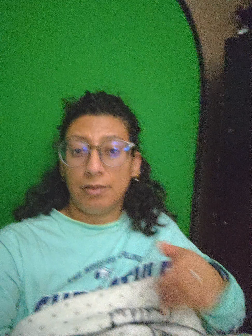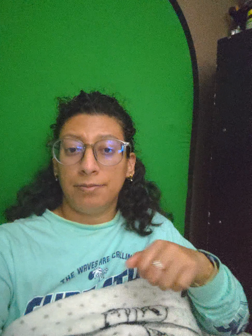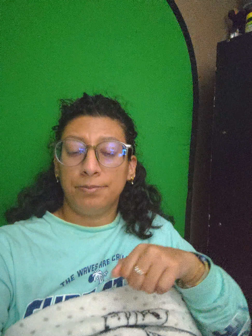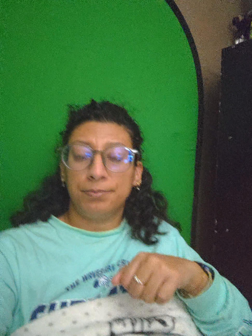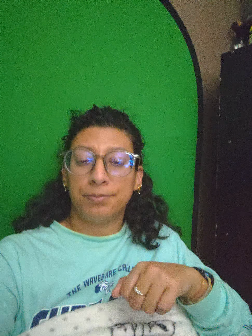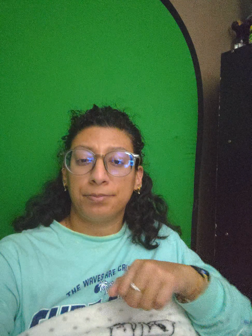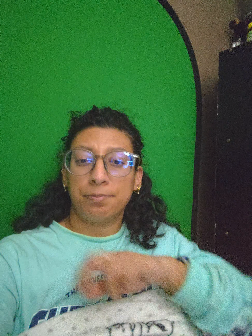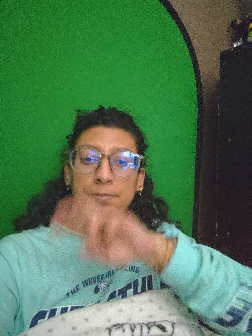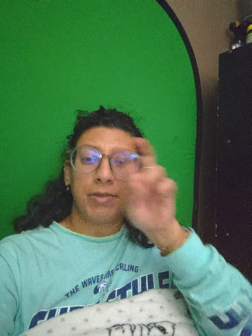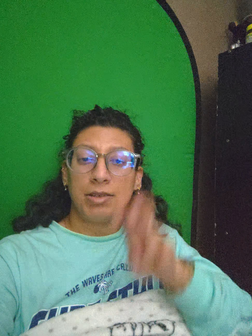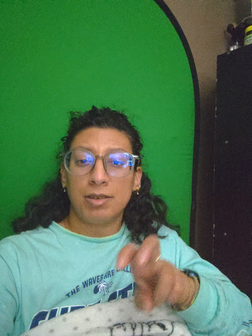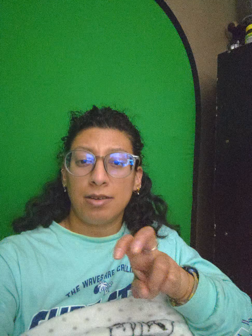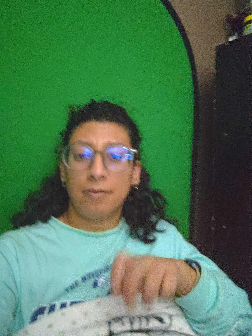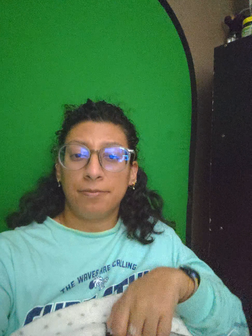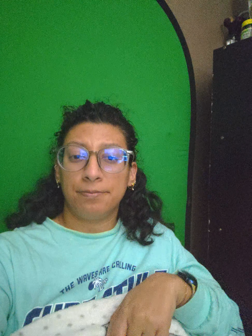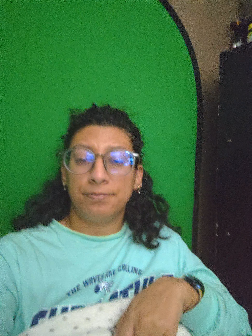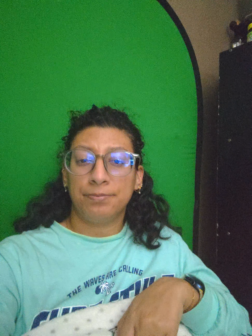pizza